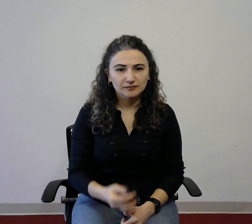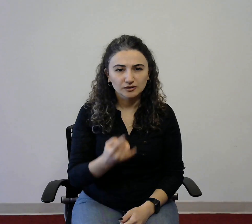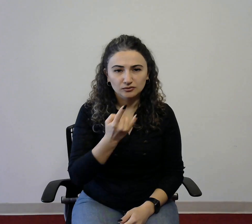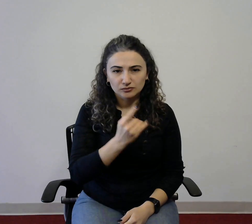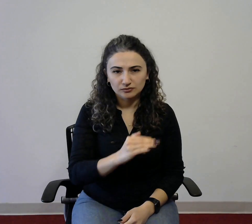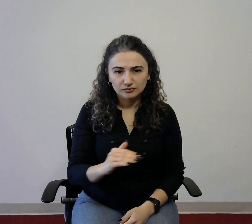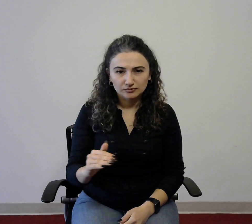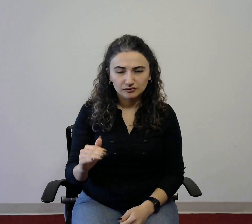uşaqlar